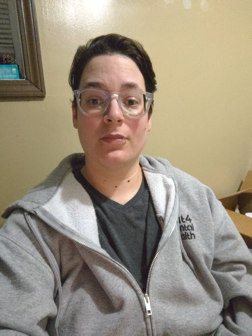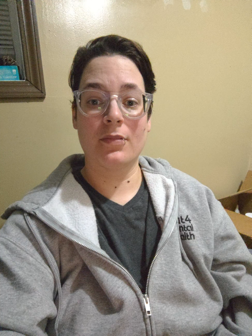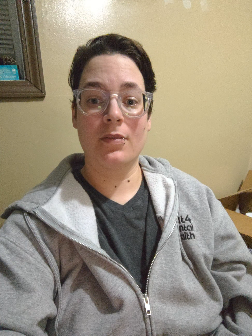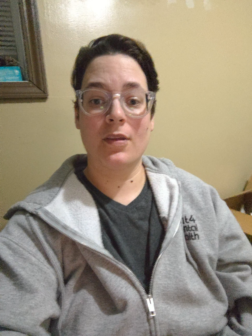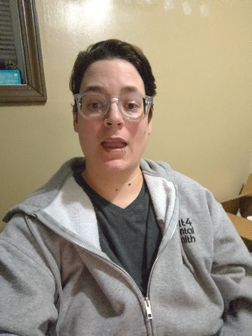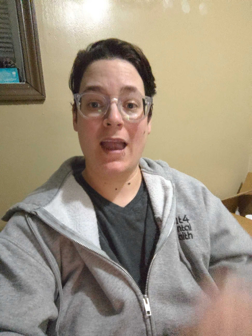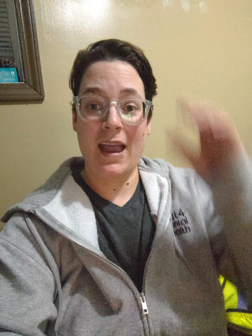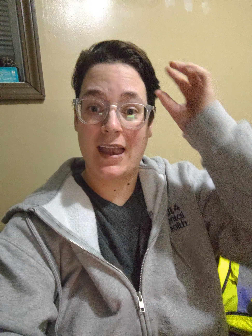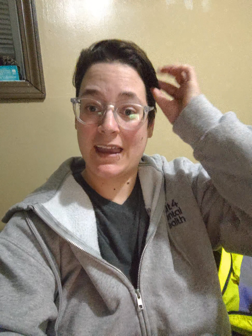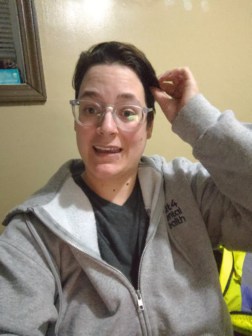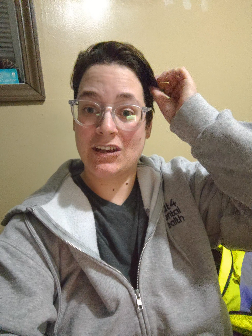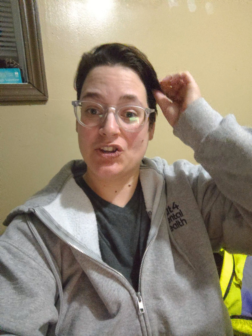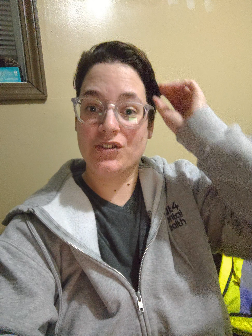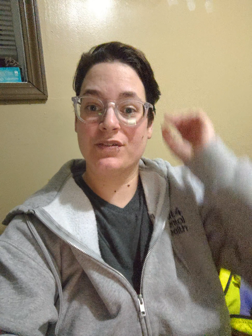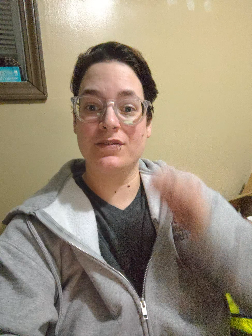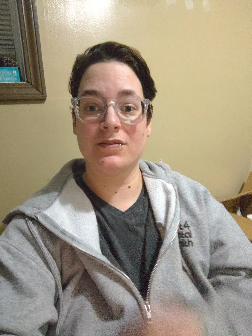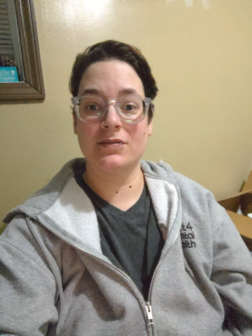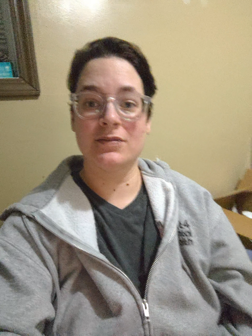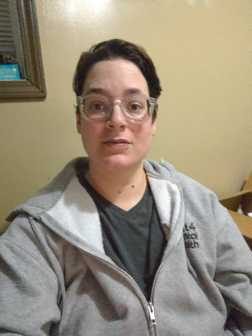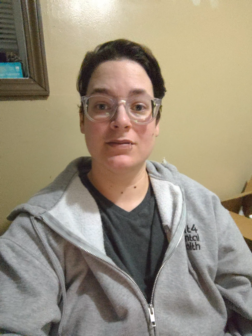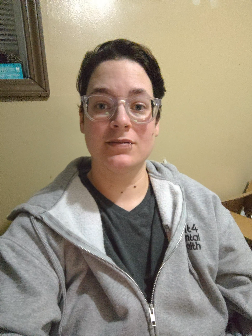hair